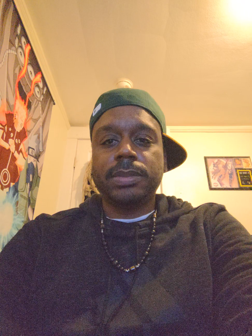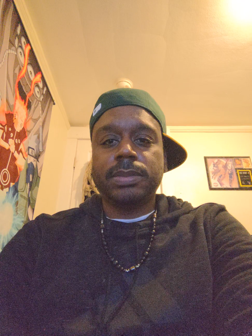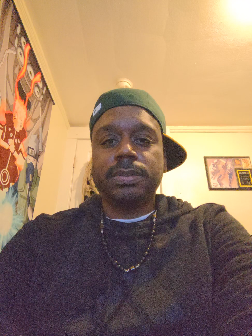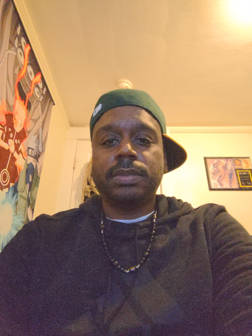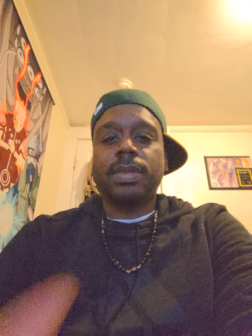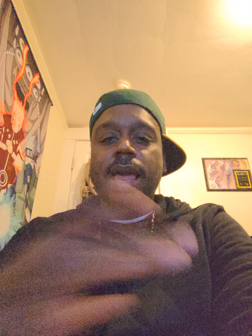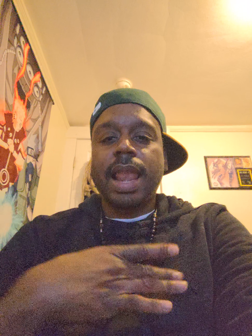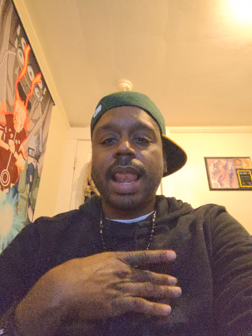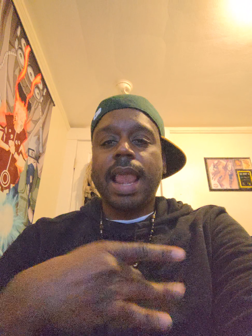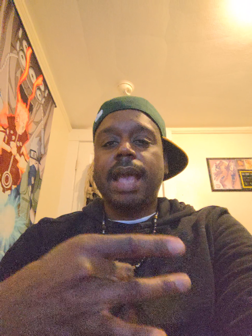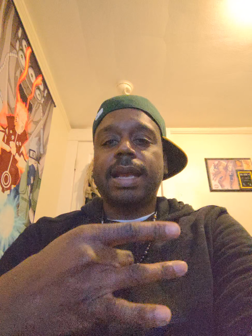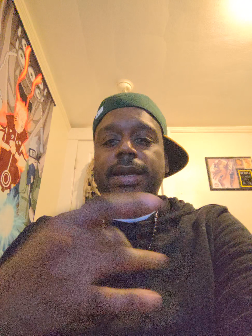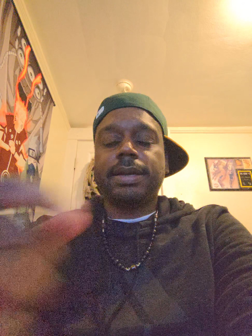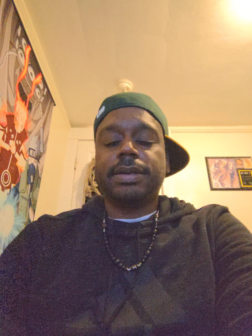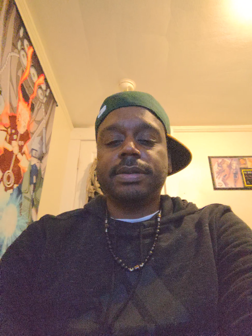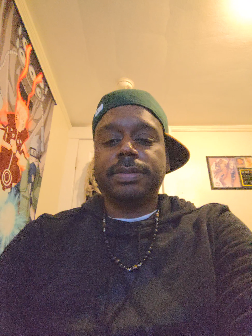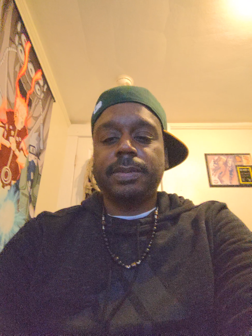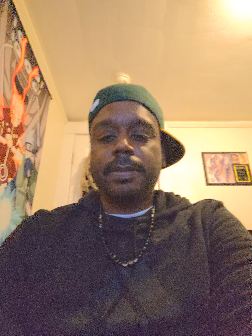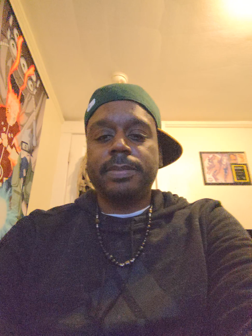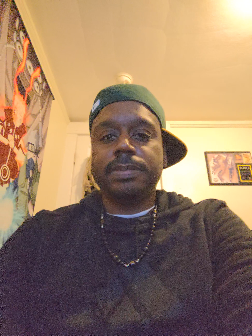like